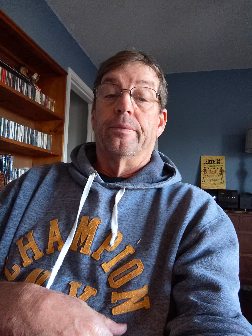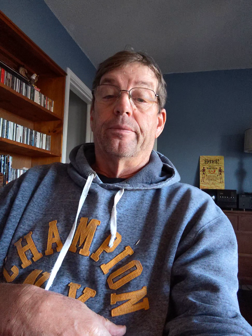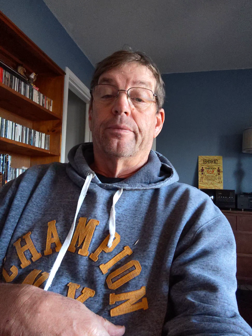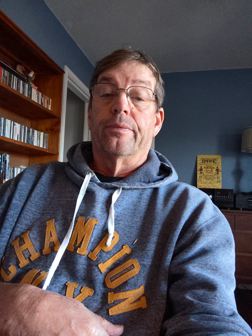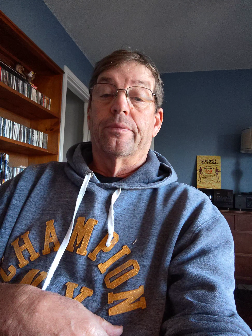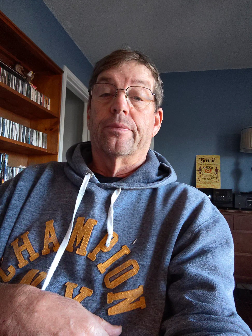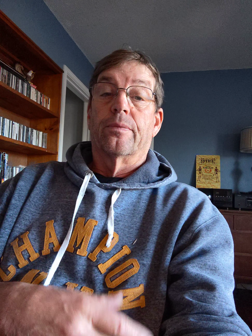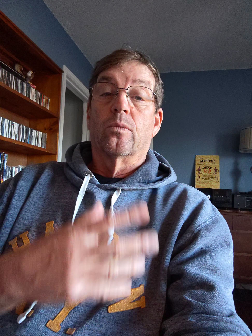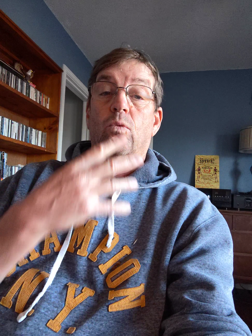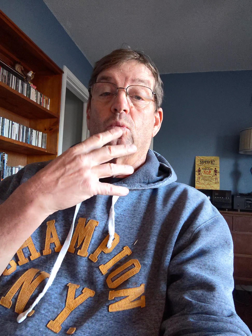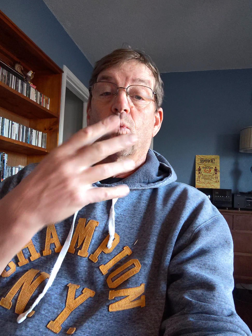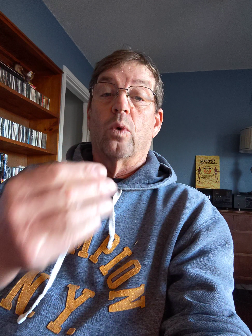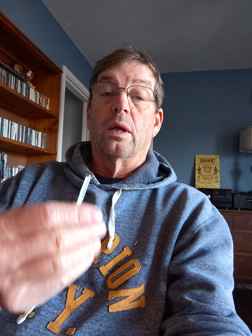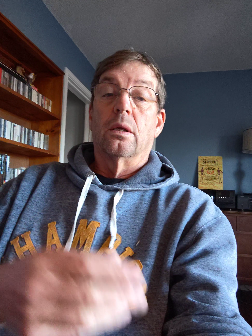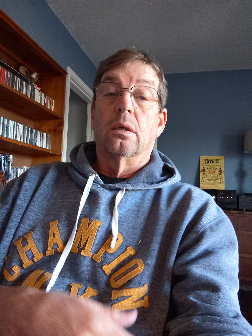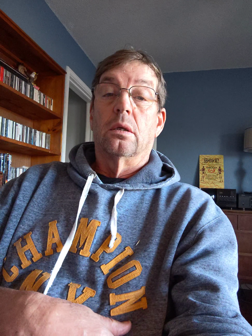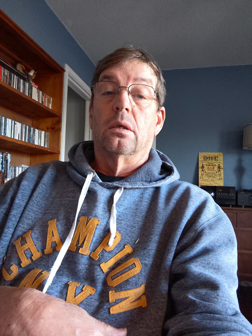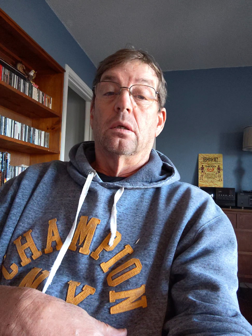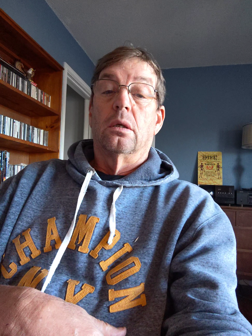wet